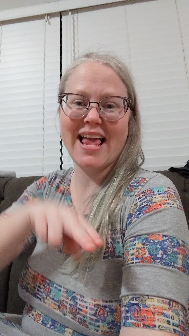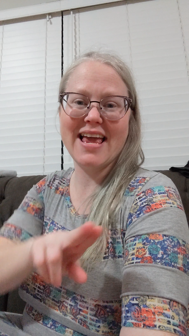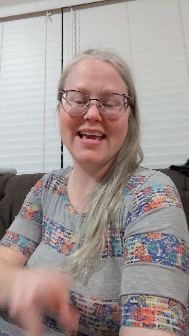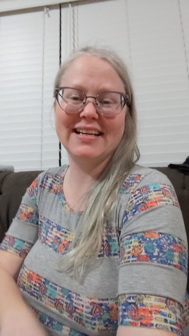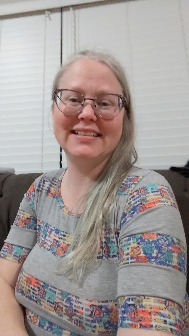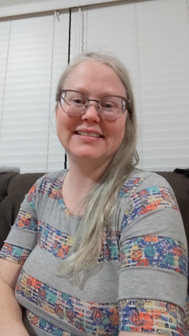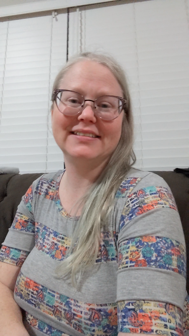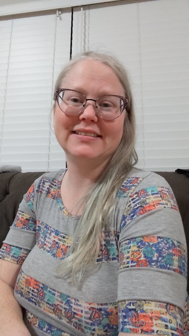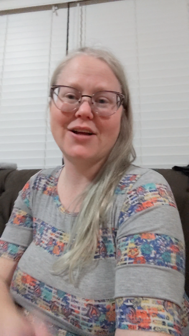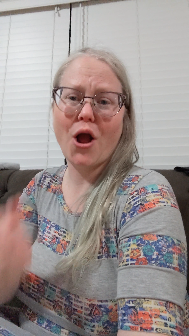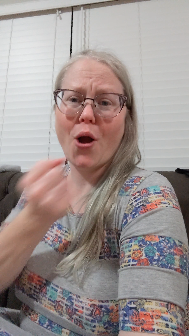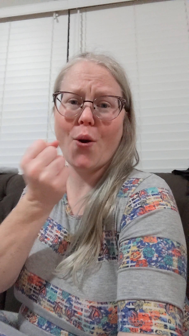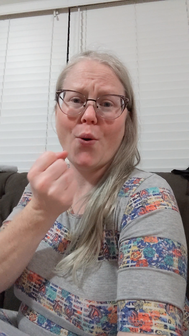hold